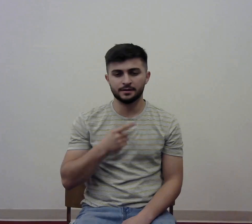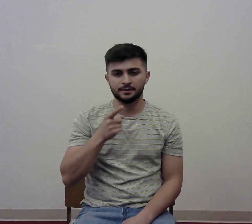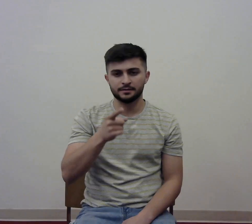sən